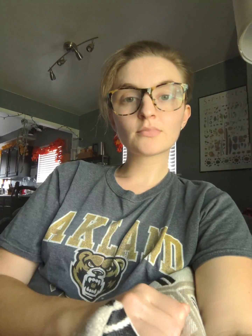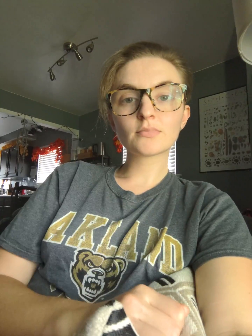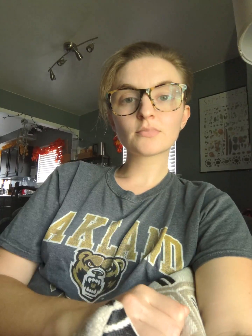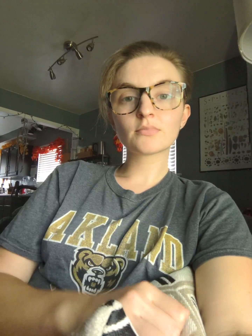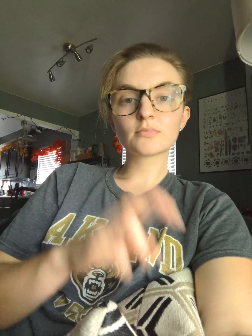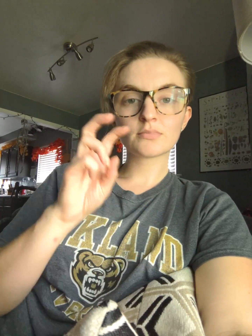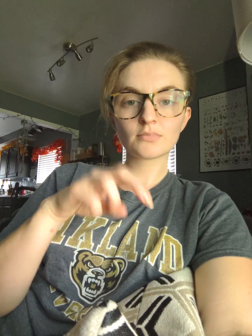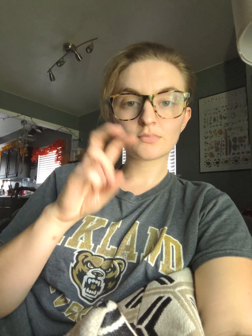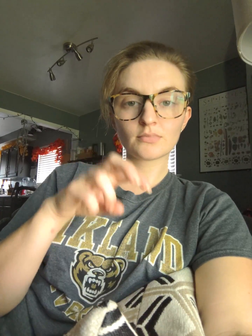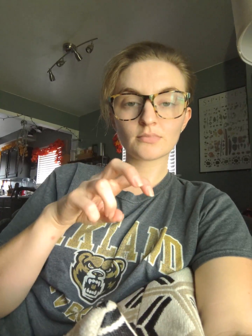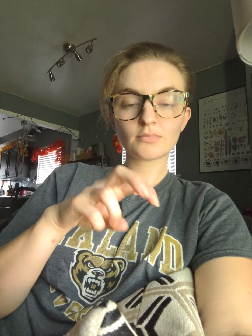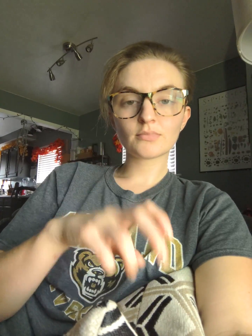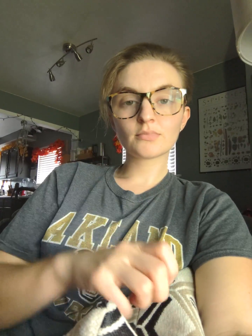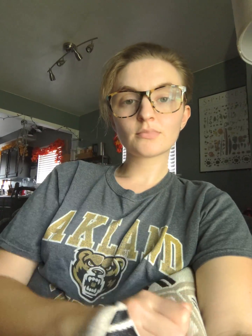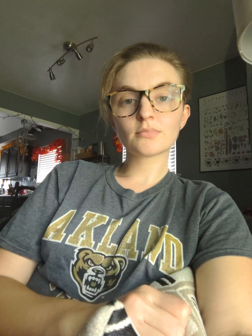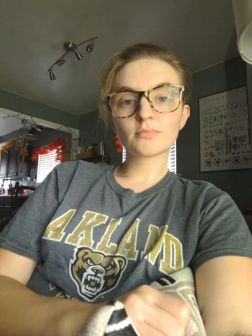potato